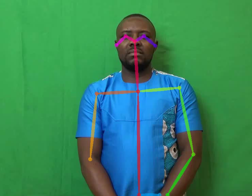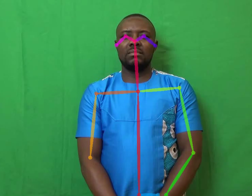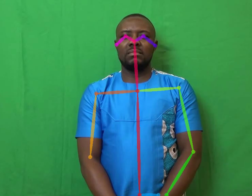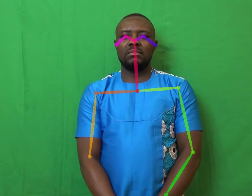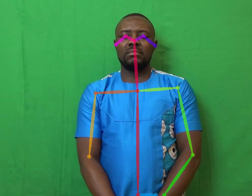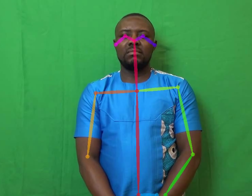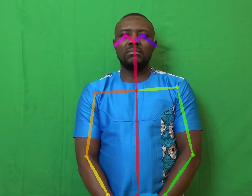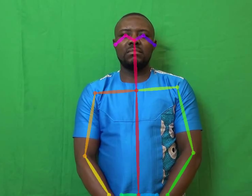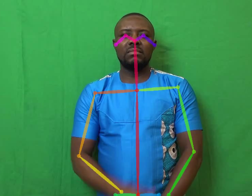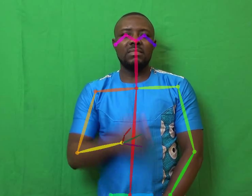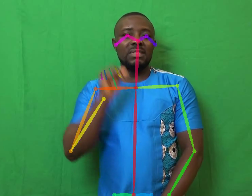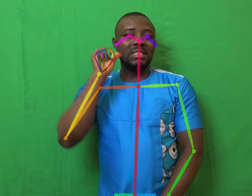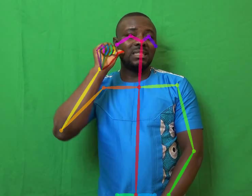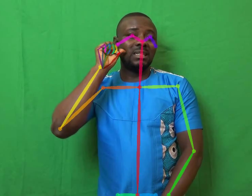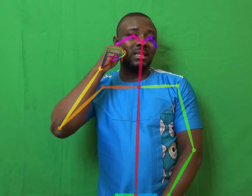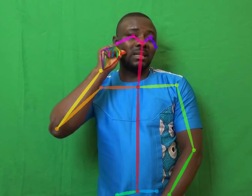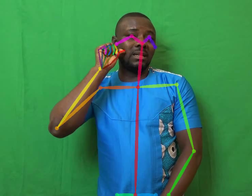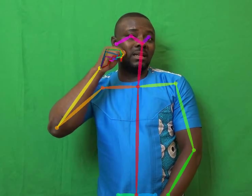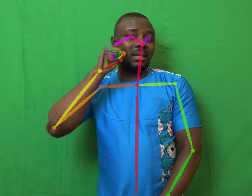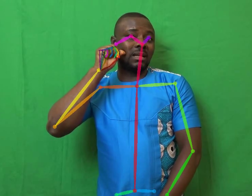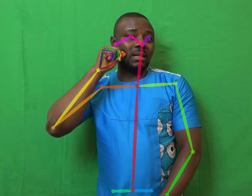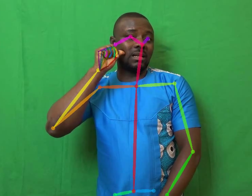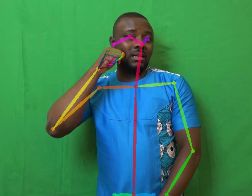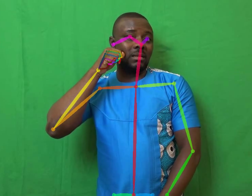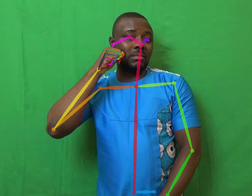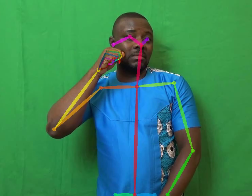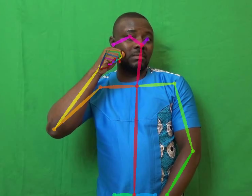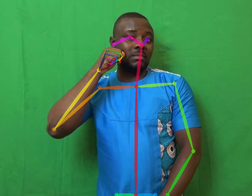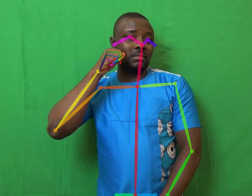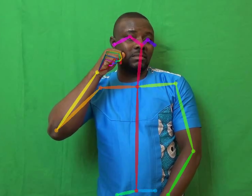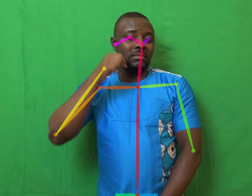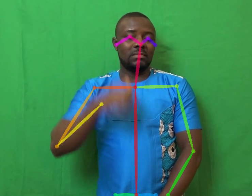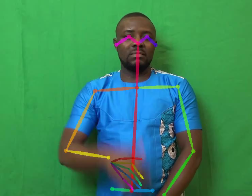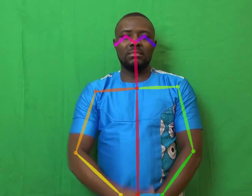apple